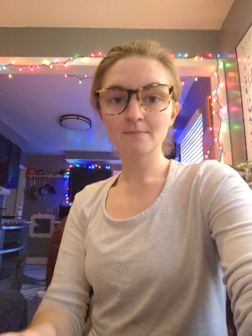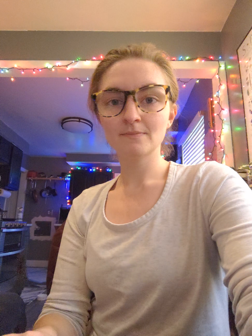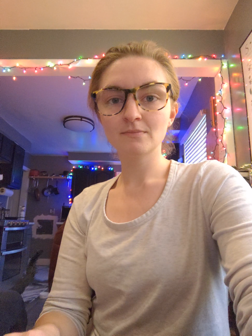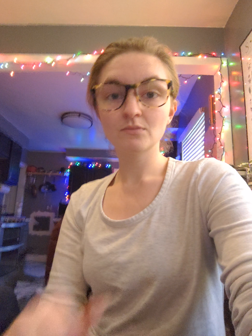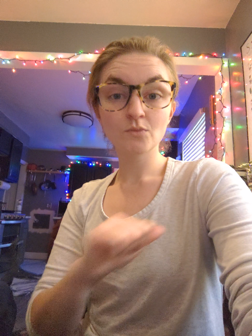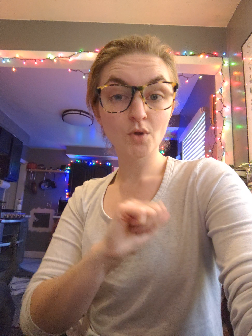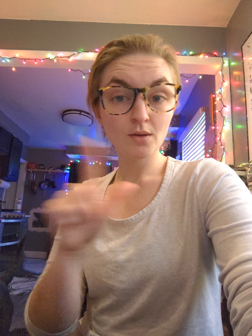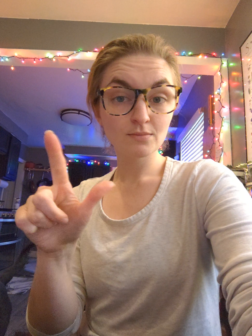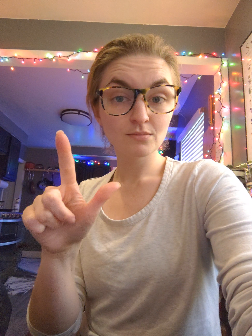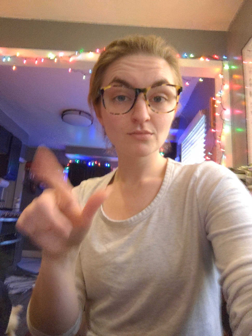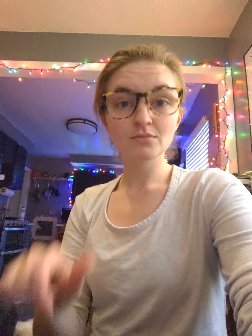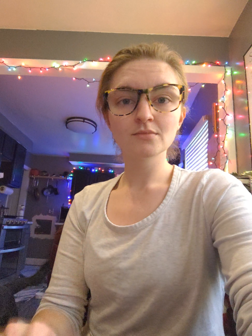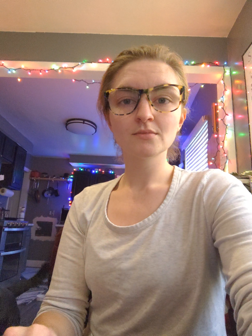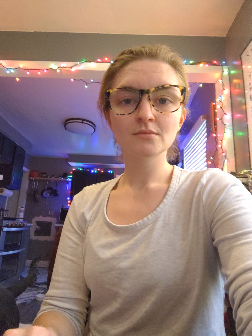all